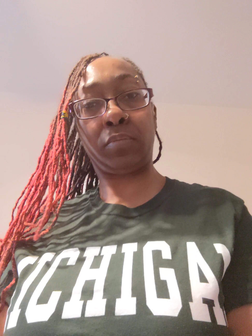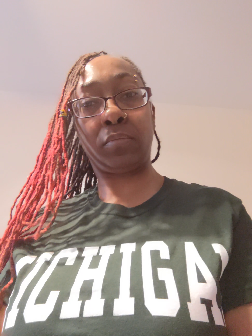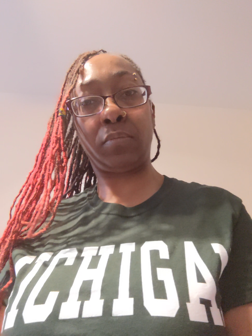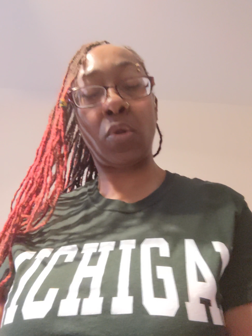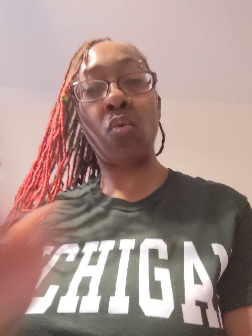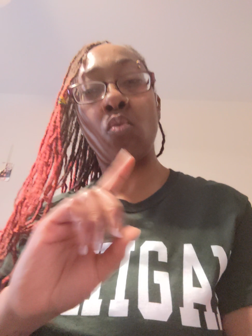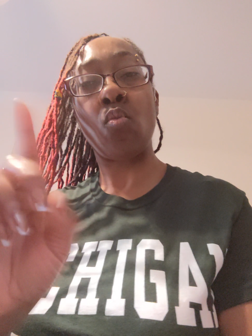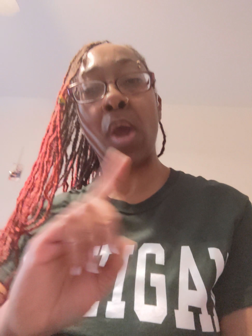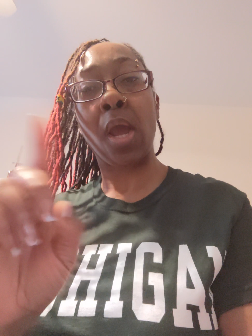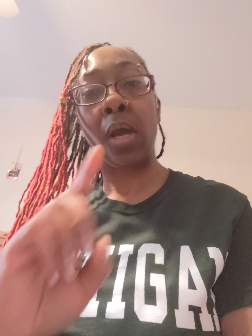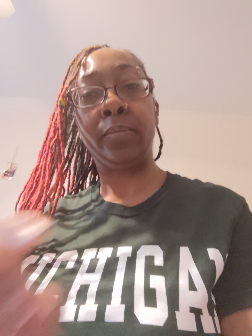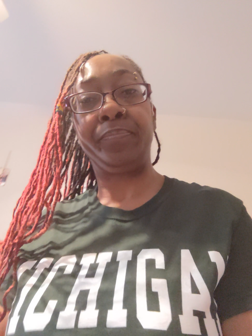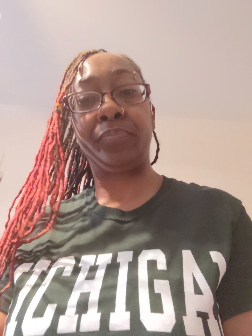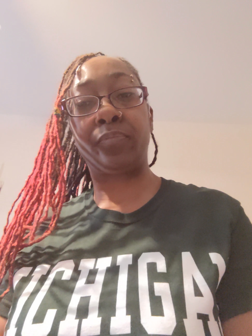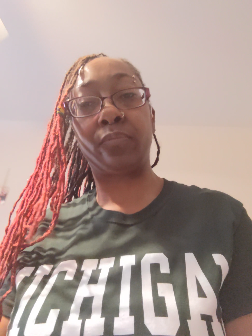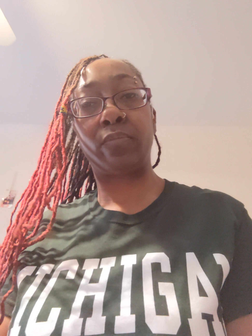where